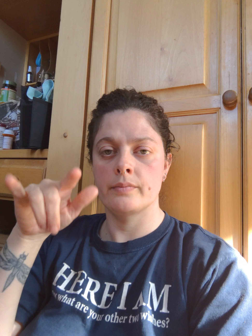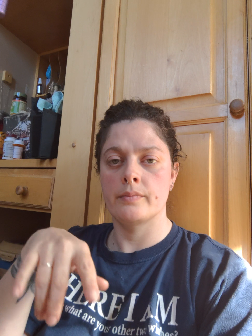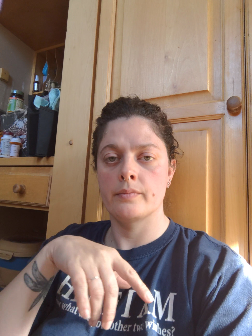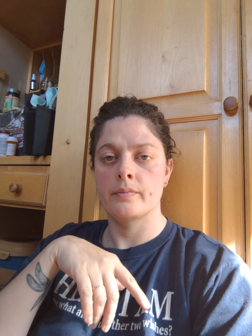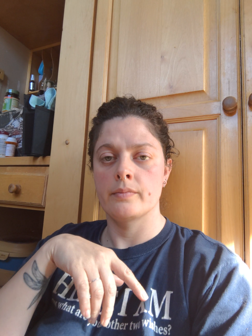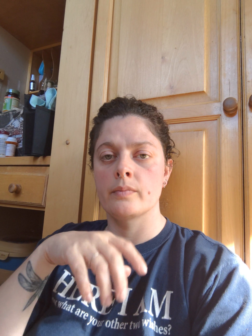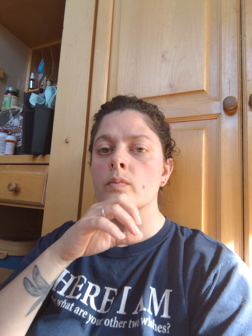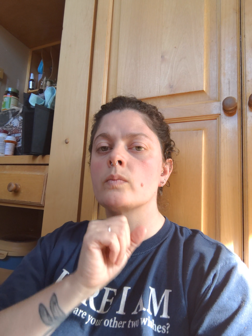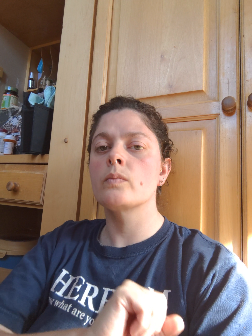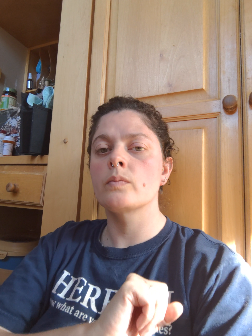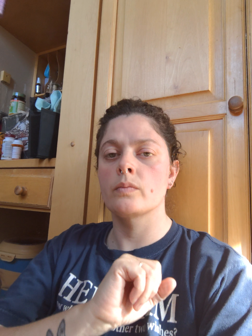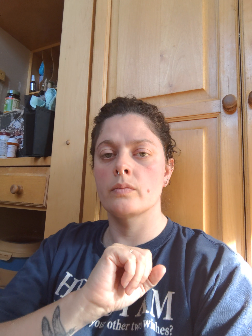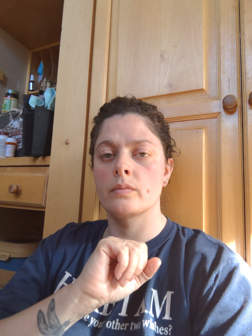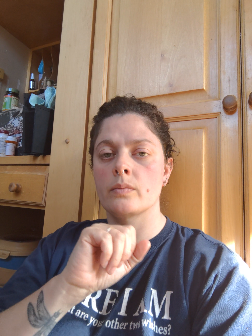old